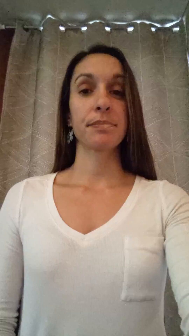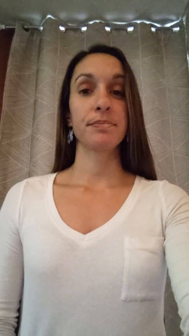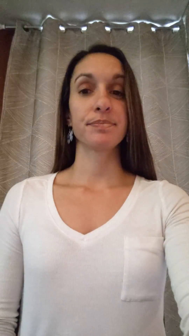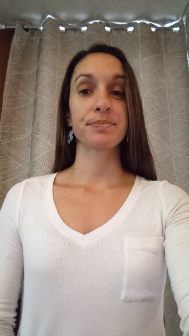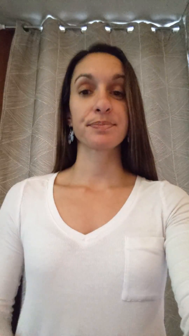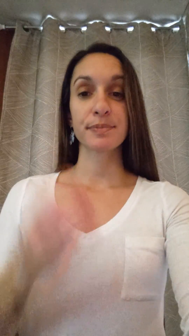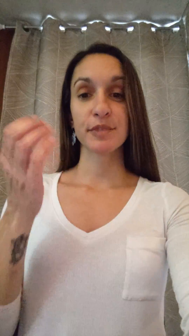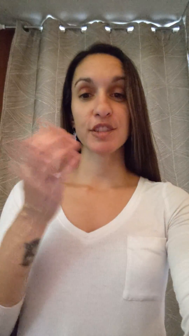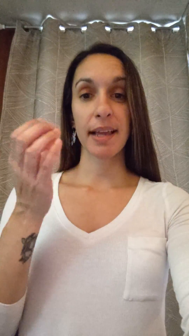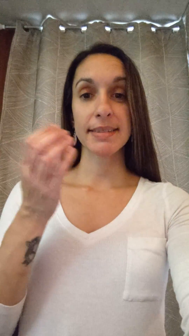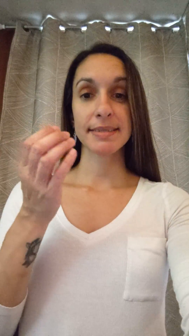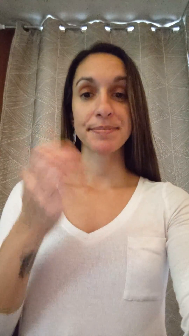shake